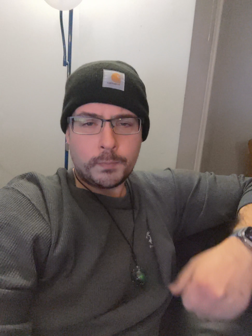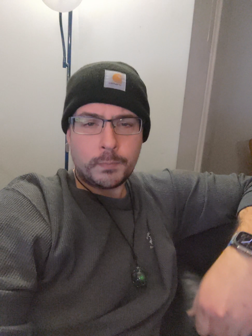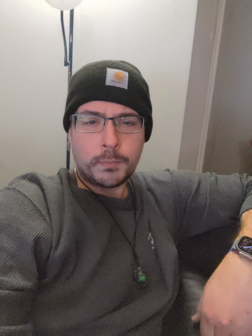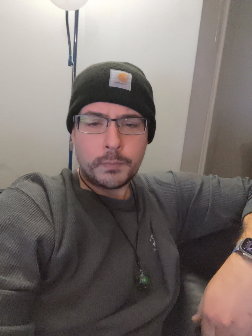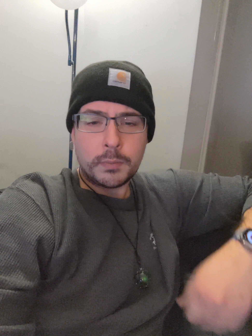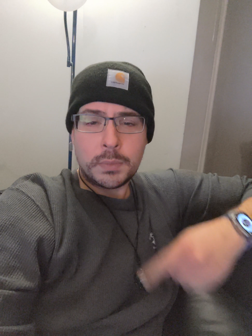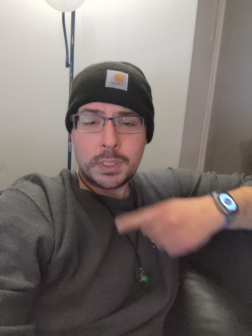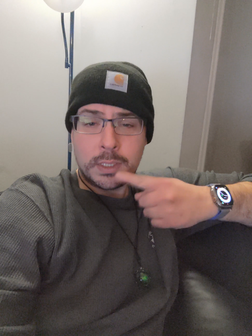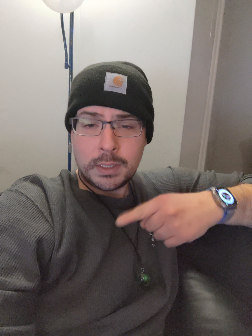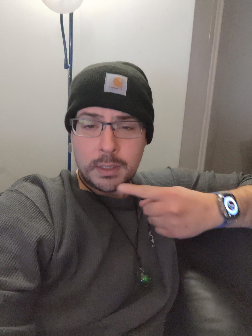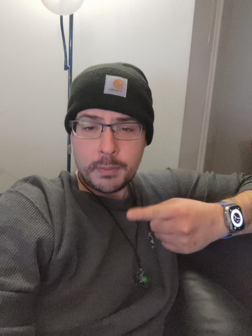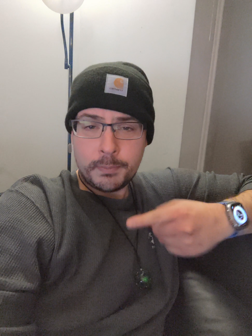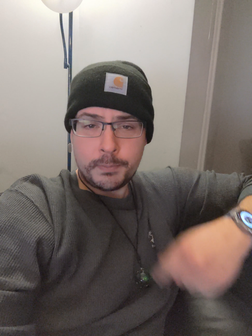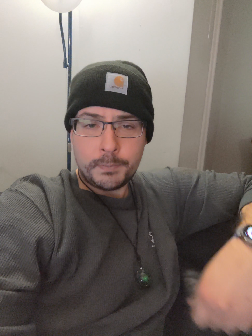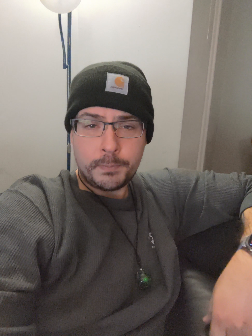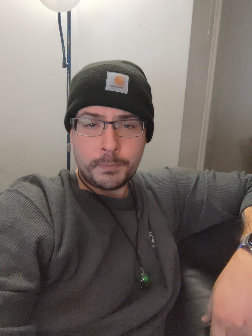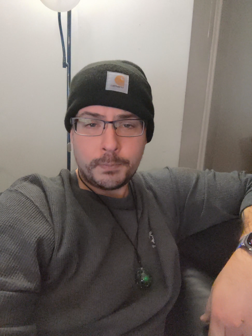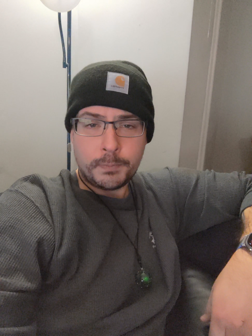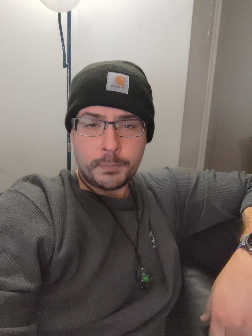say